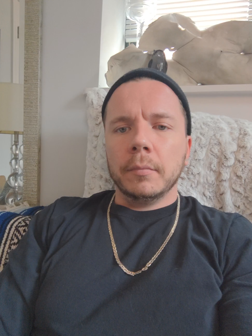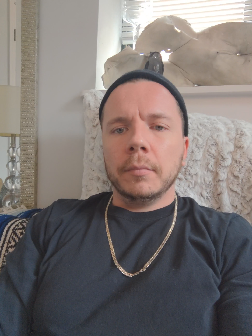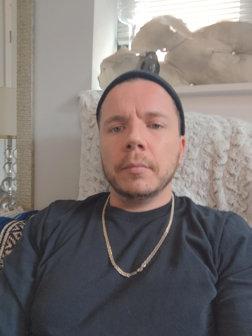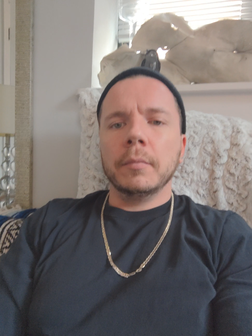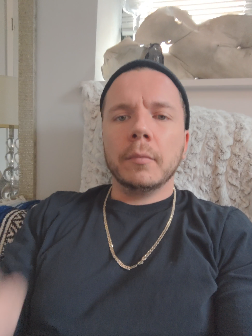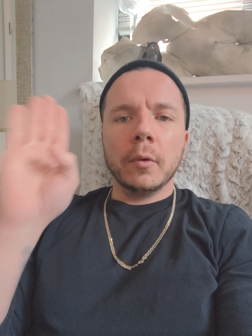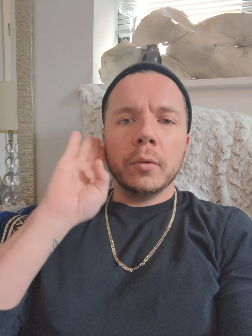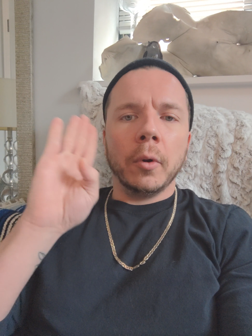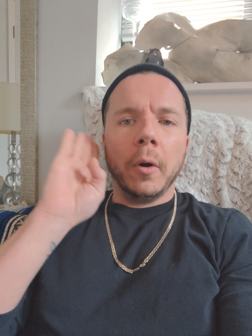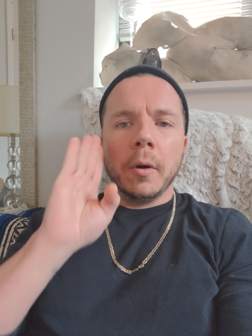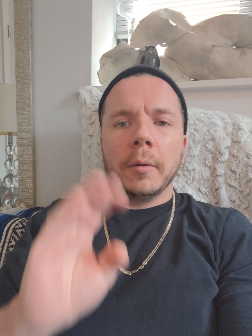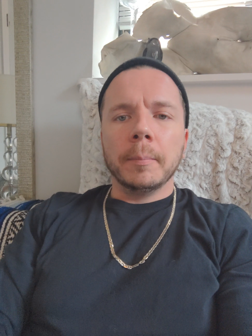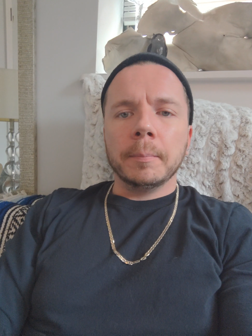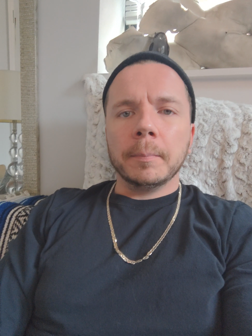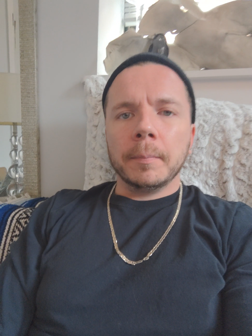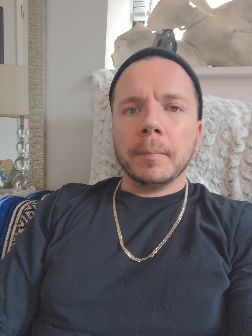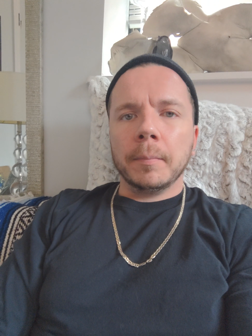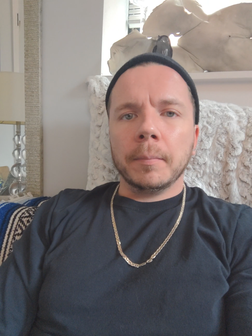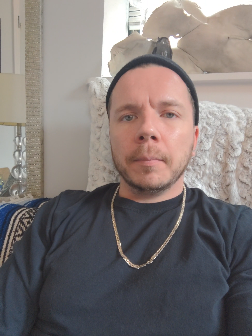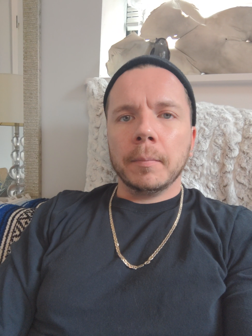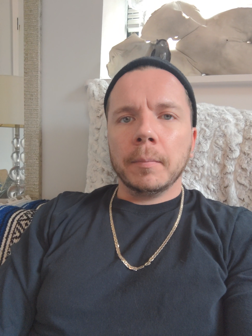dog